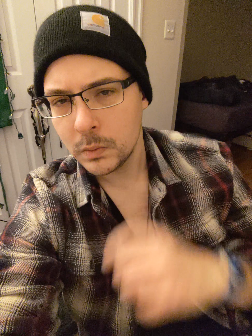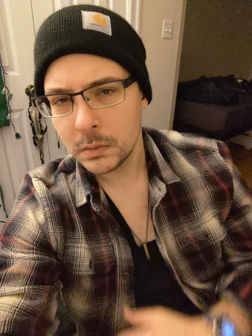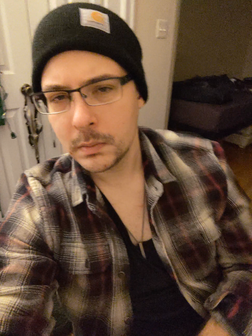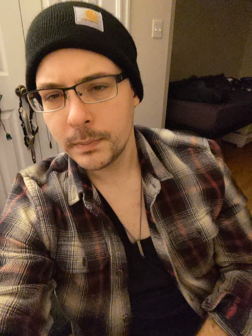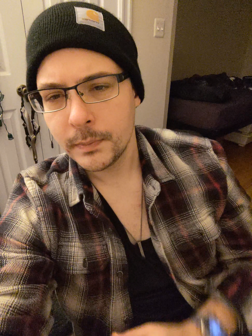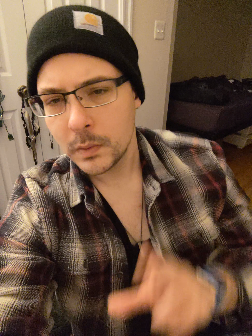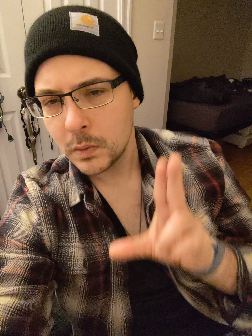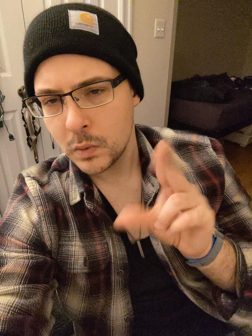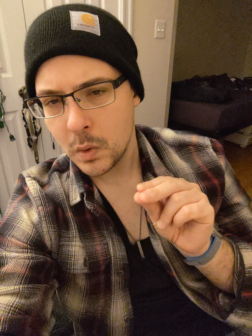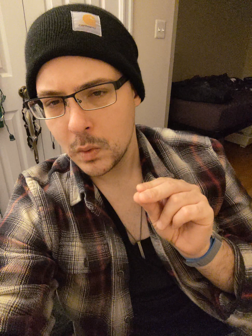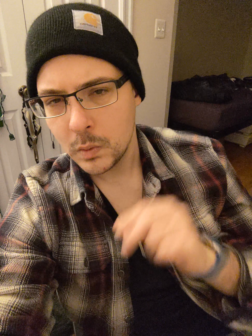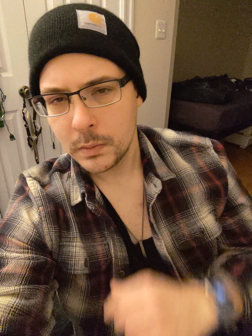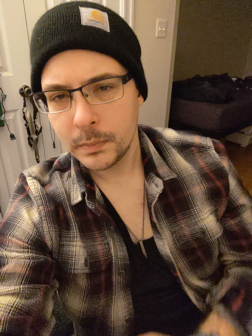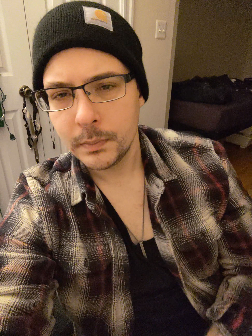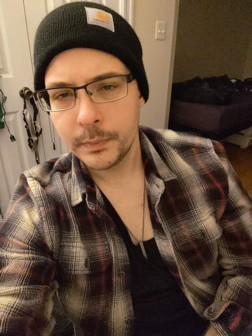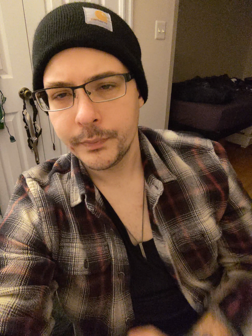no